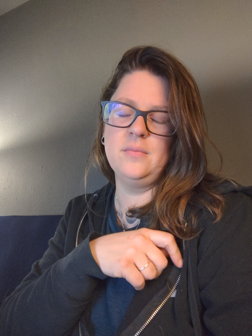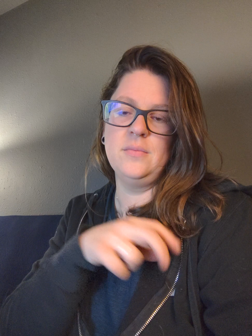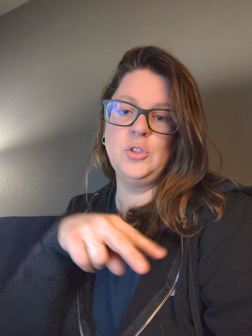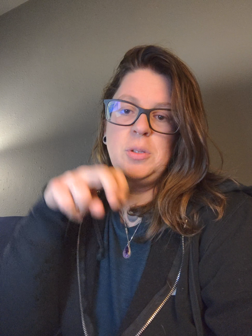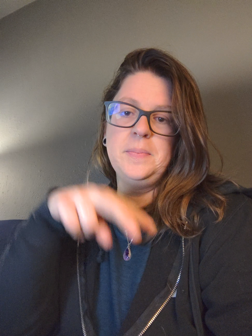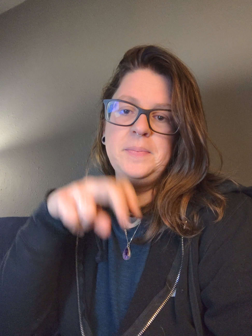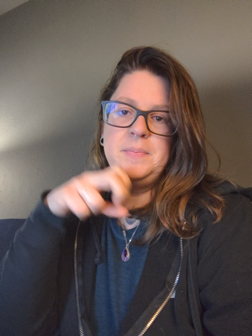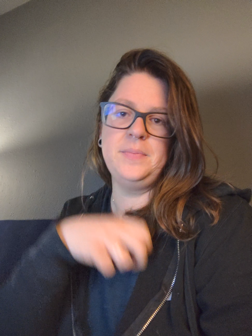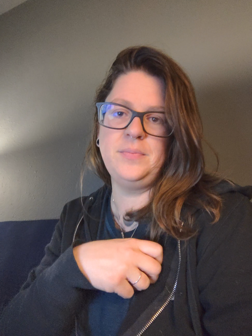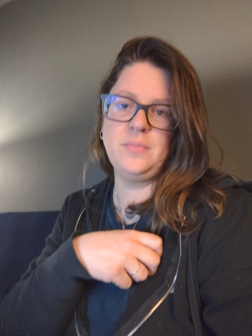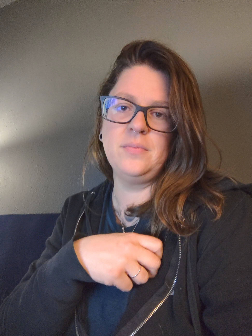jump